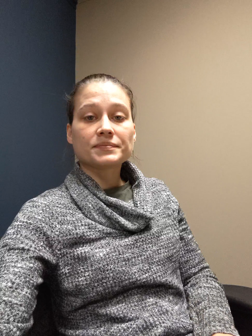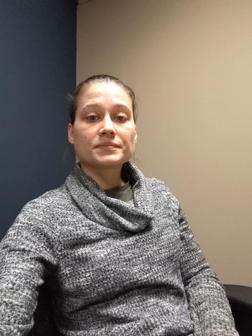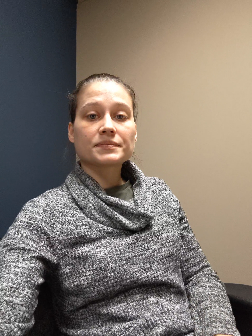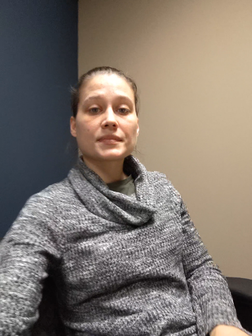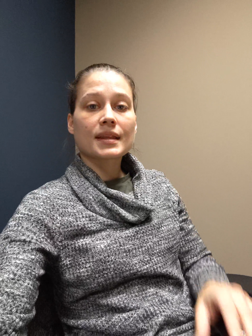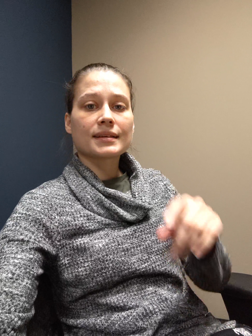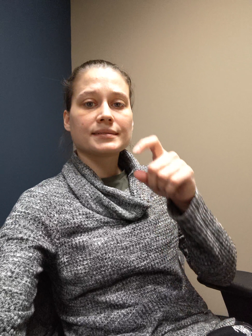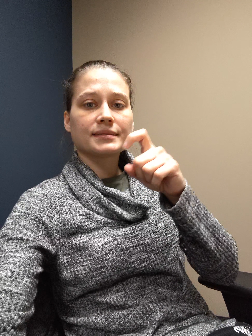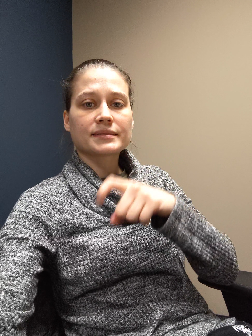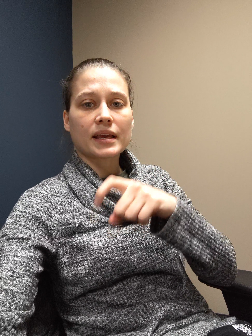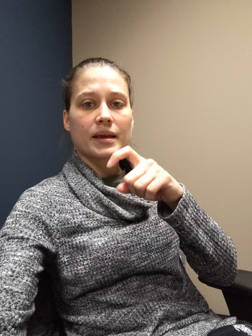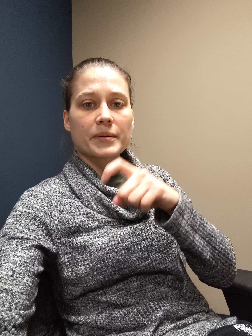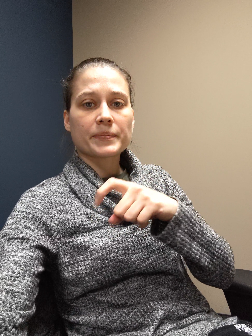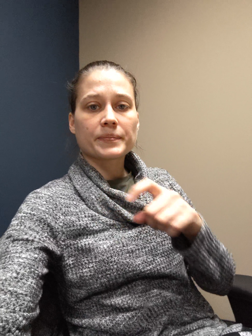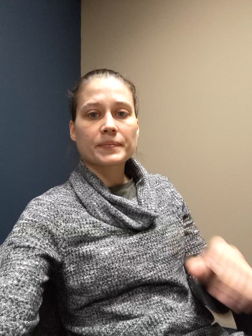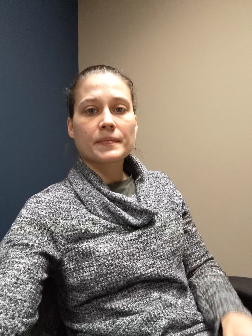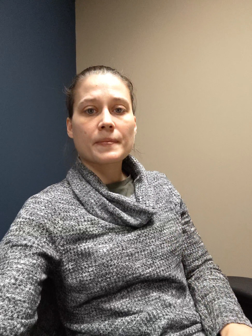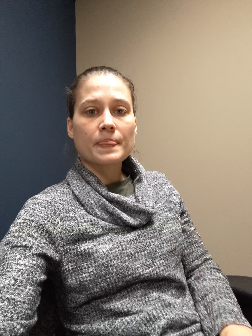time